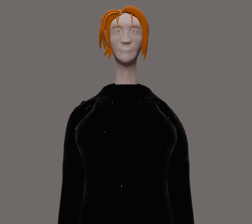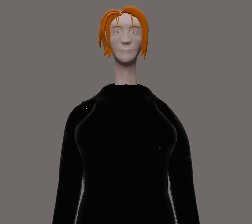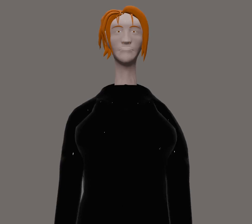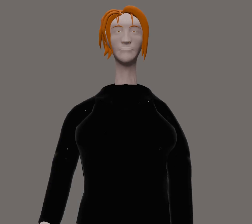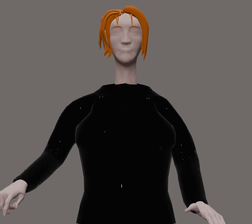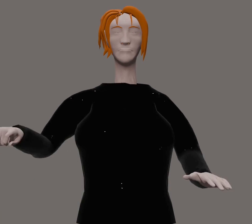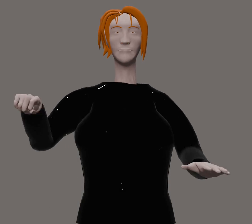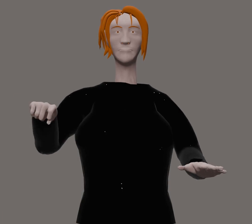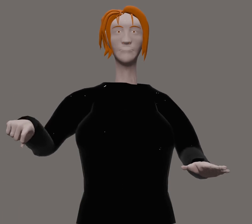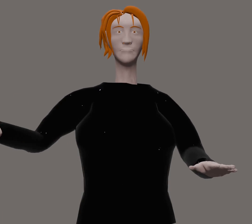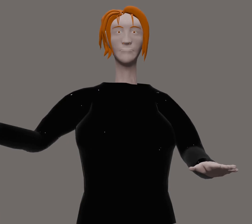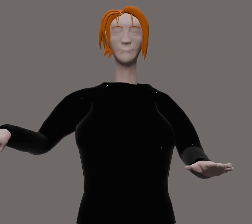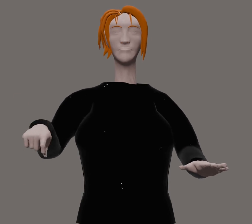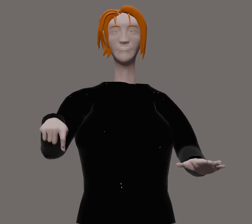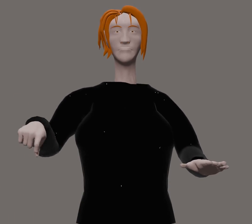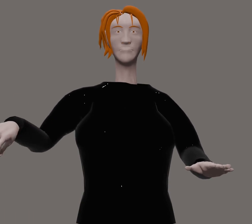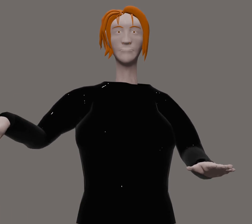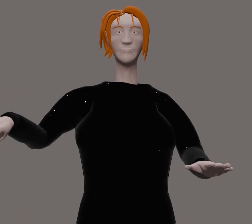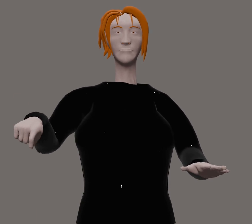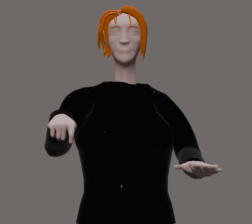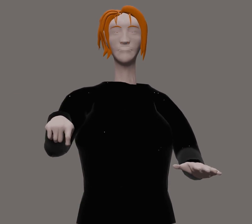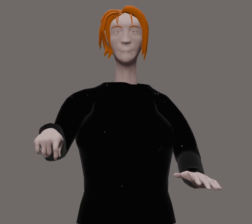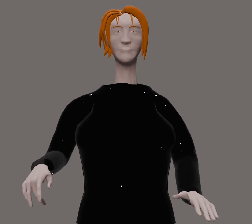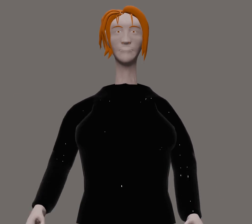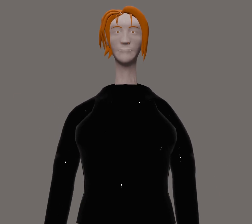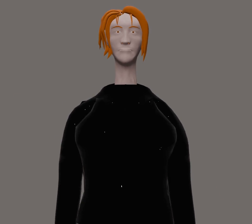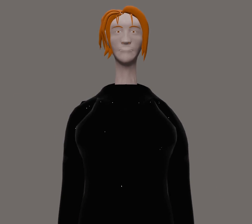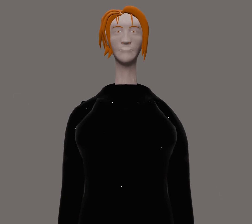Billiard